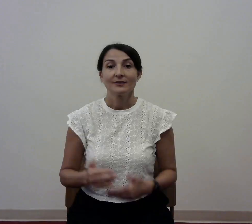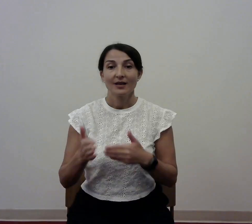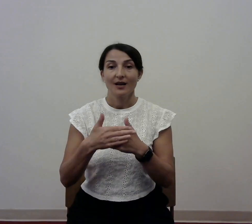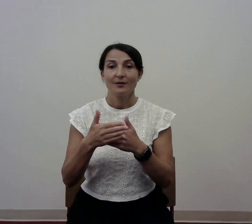qapı